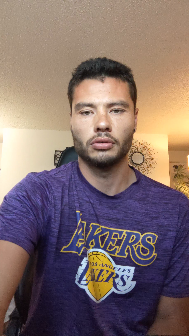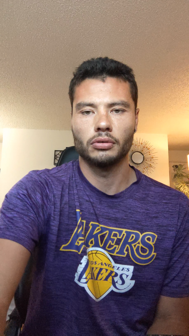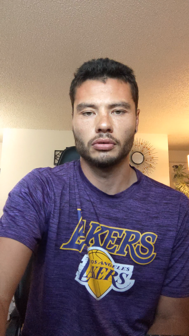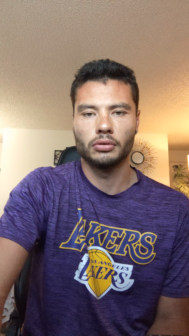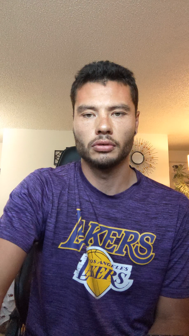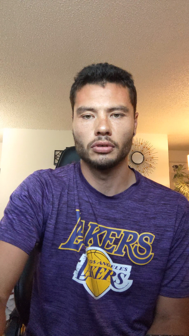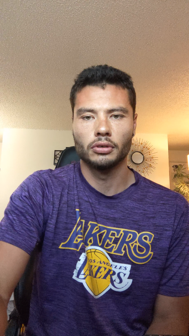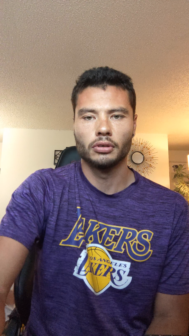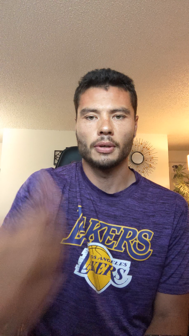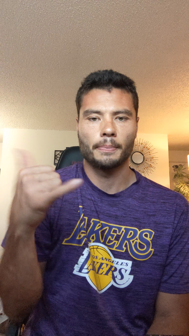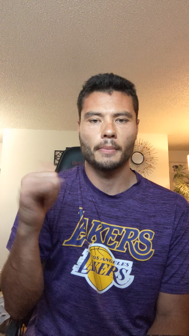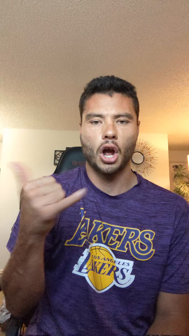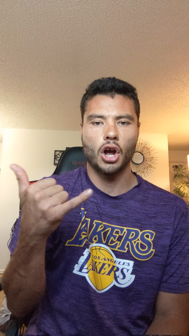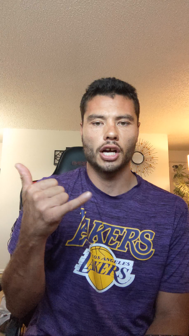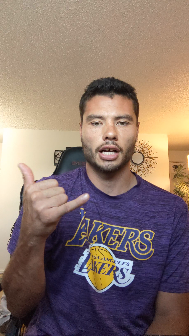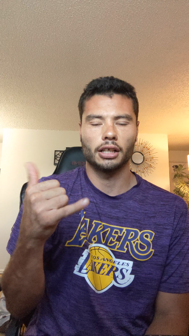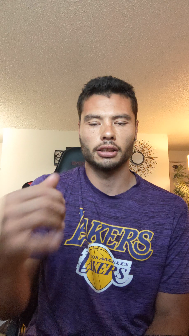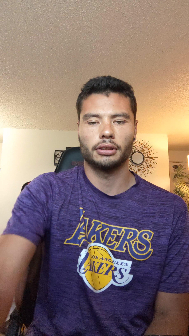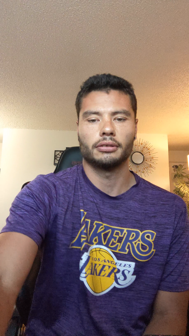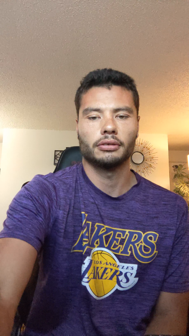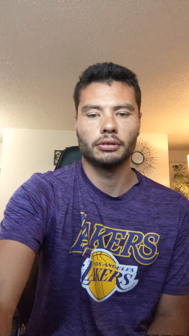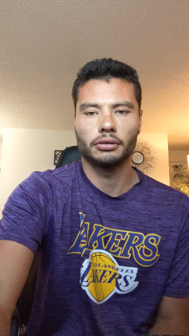party